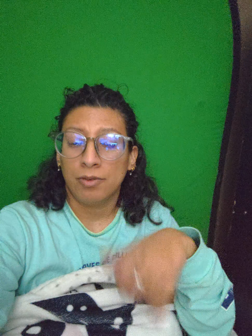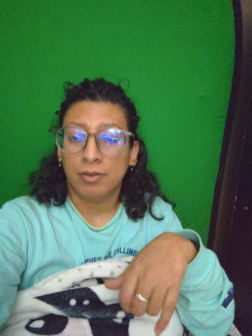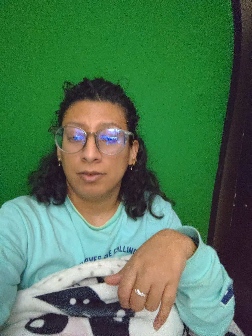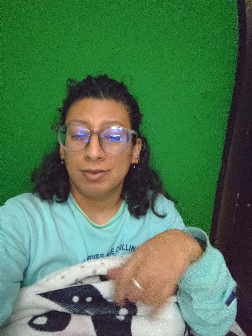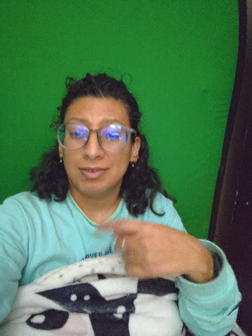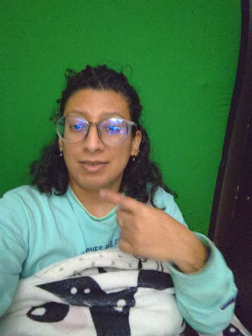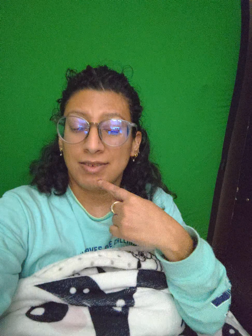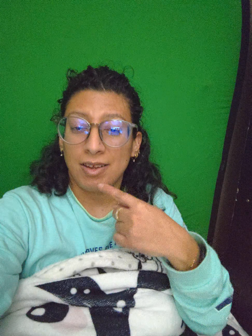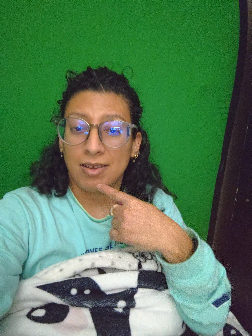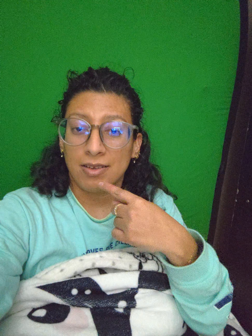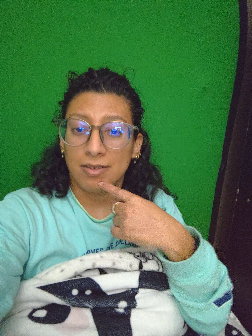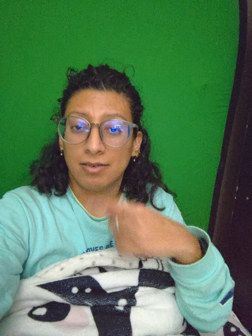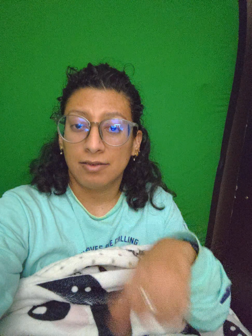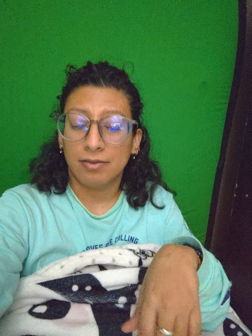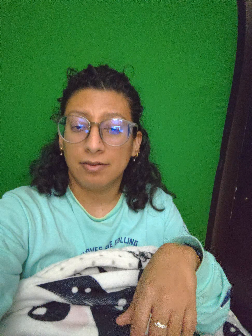say